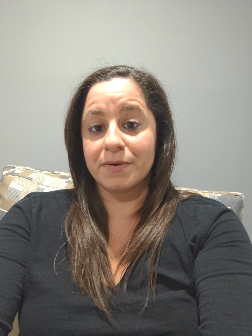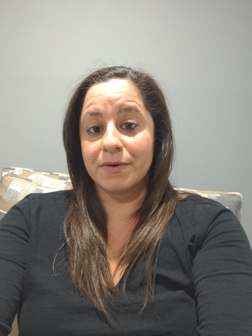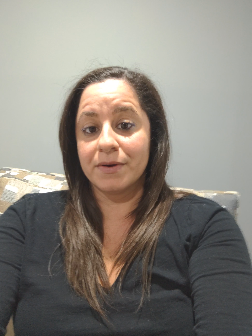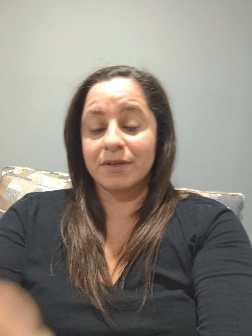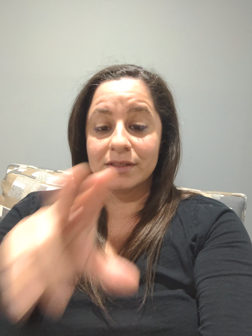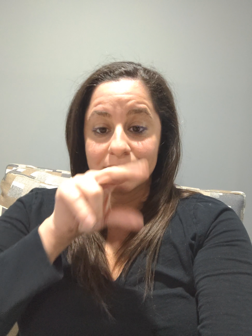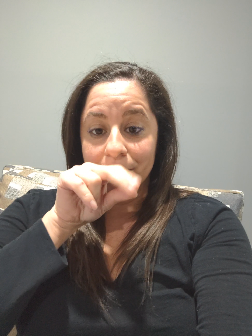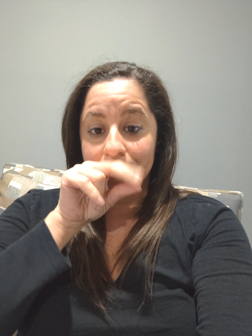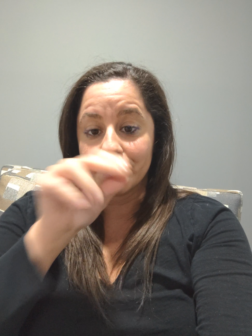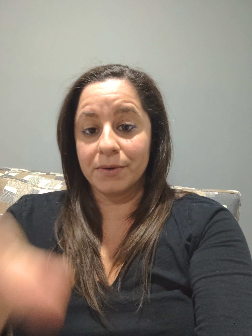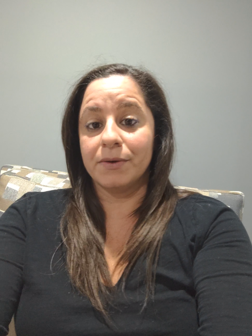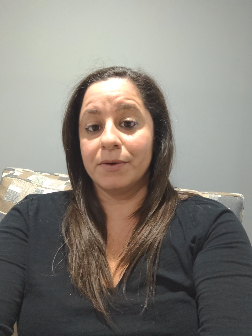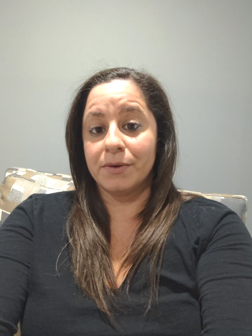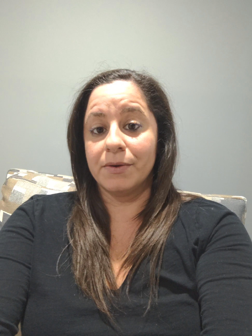duck